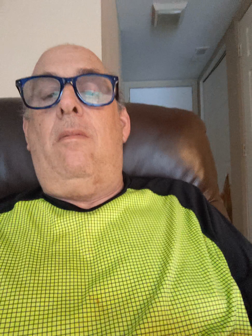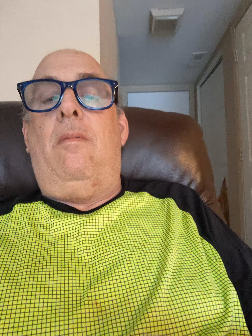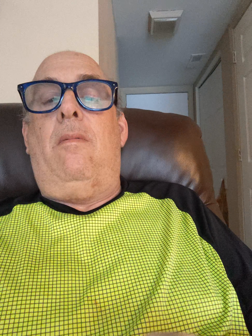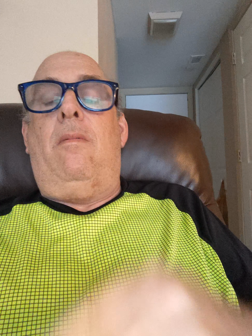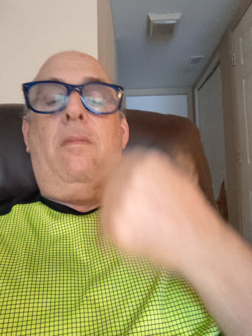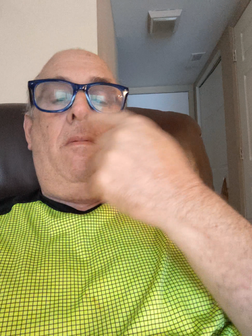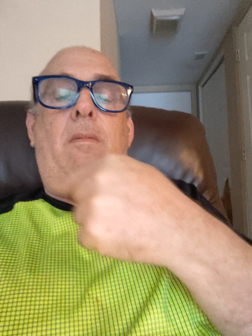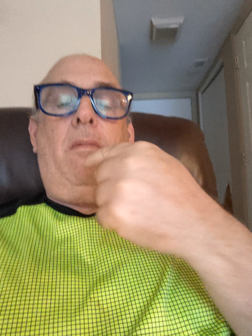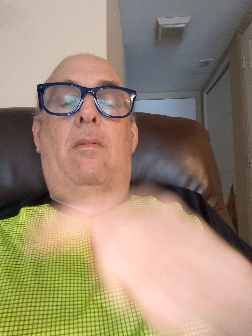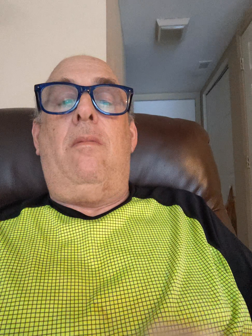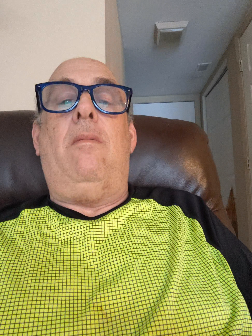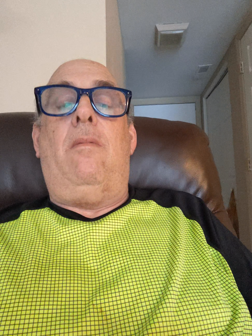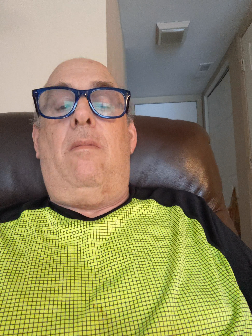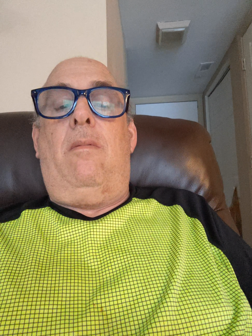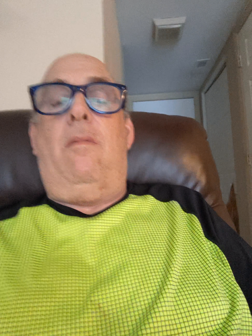who